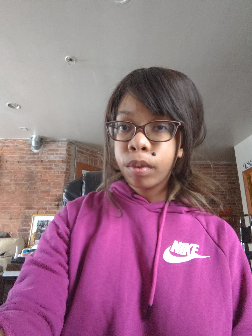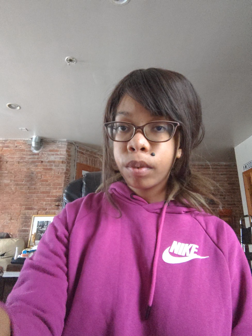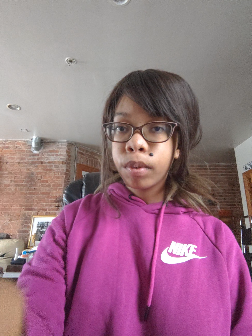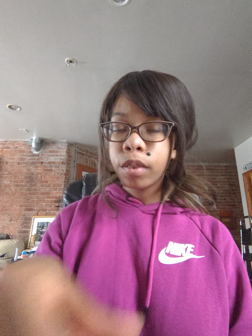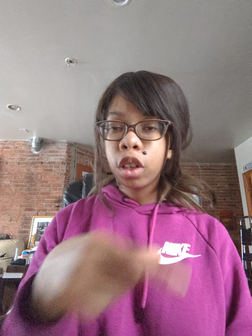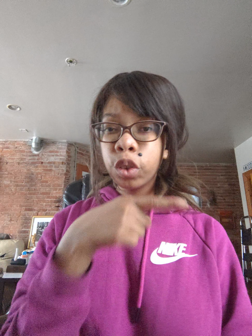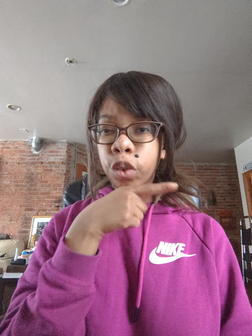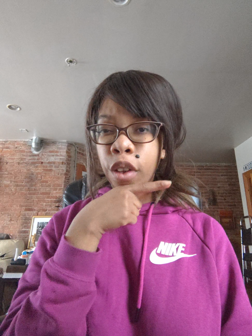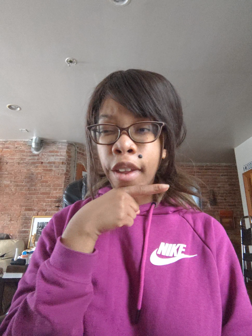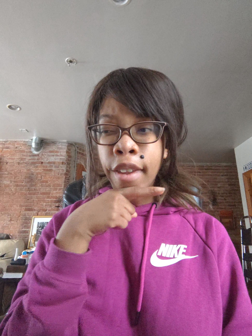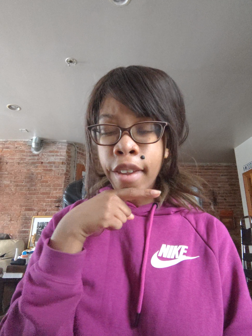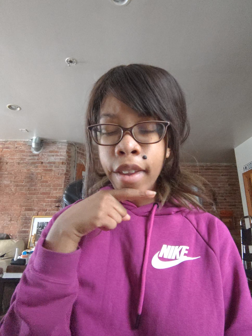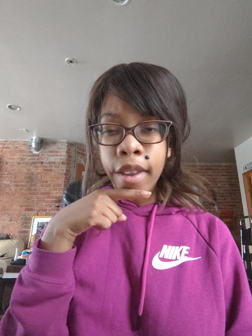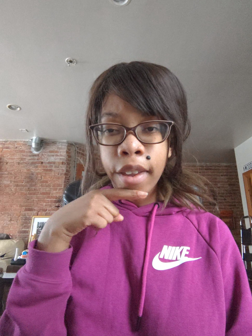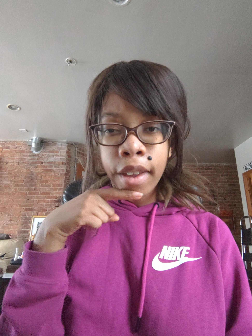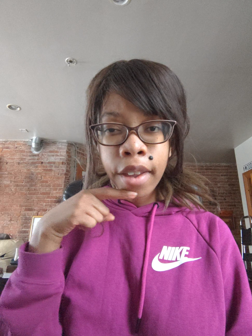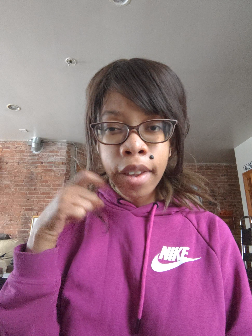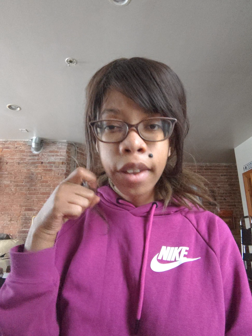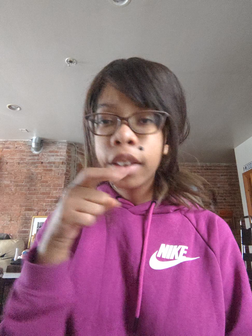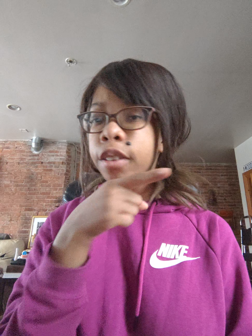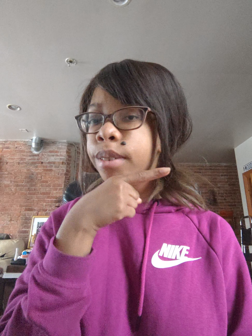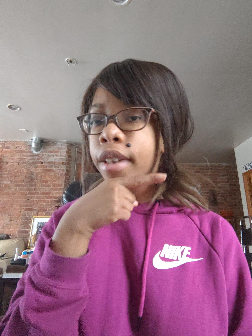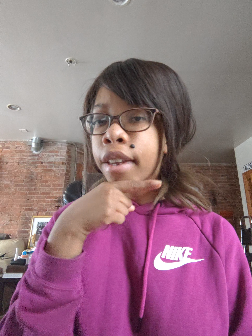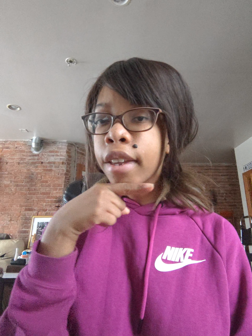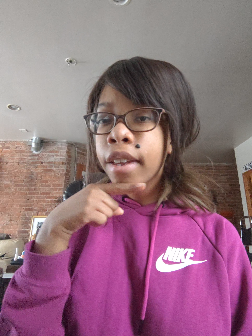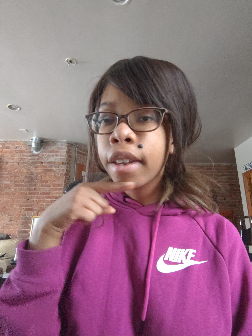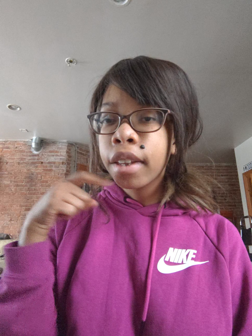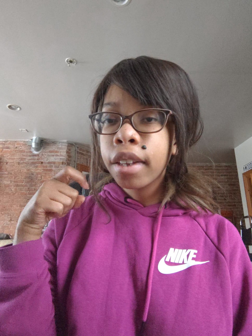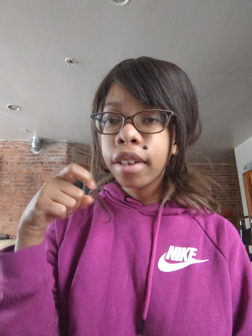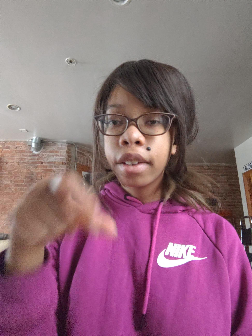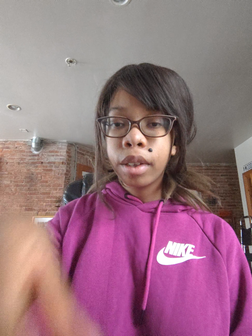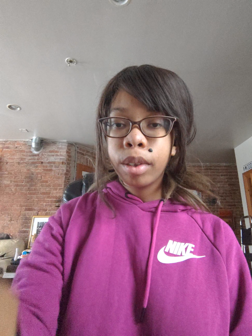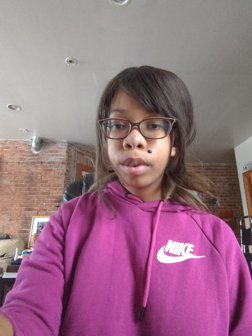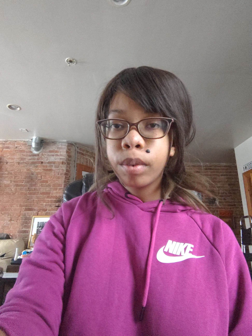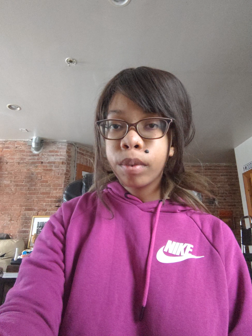dry